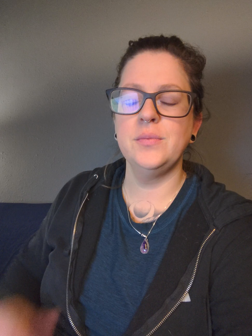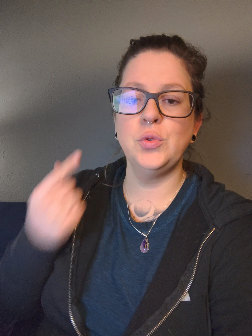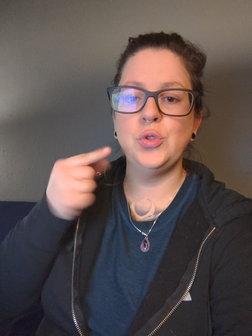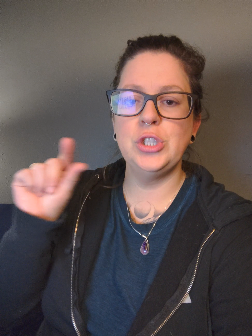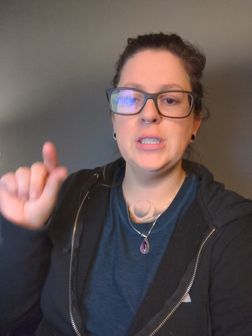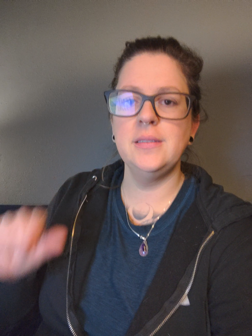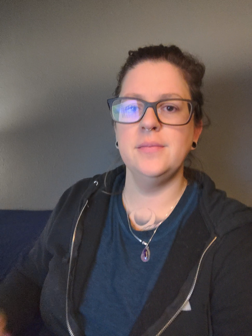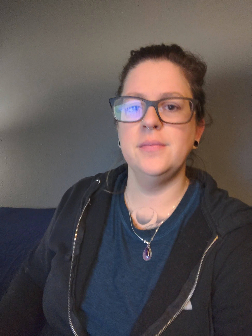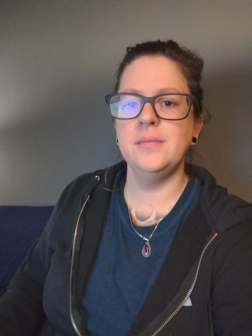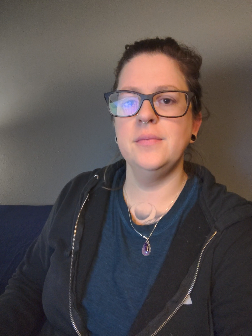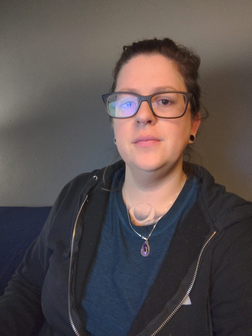green